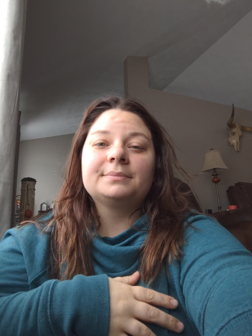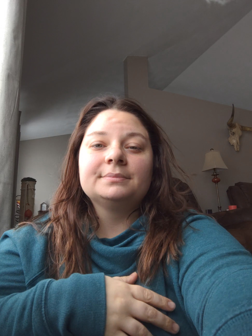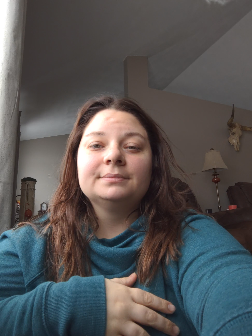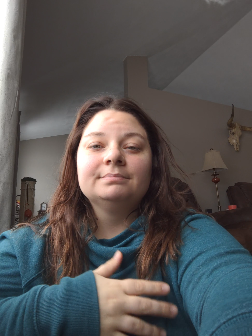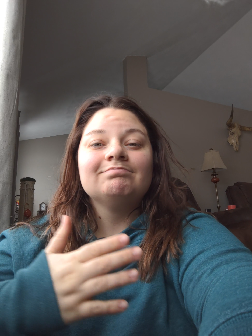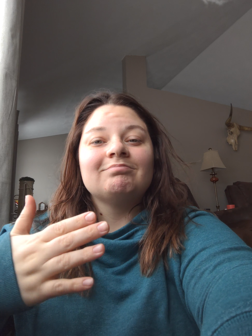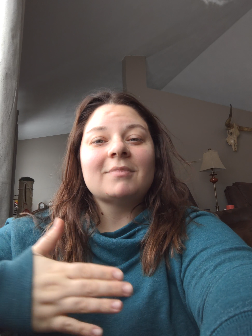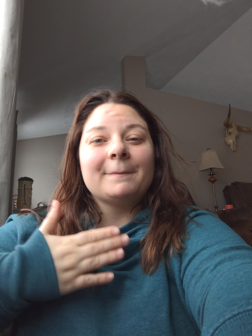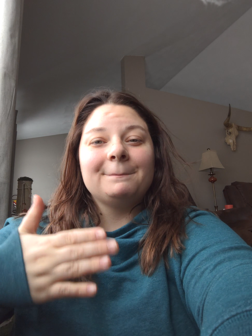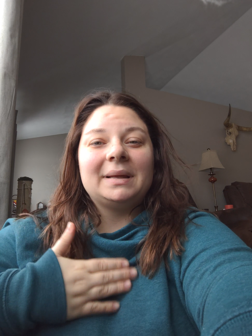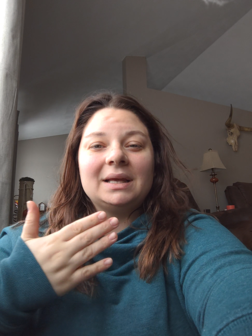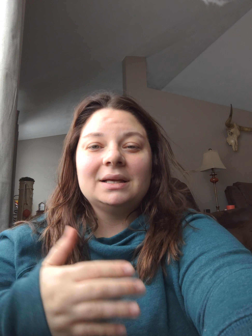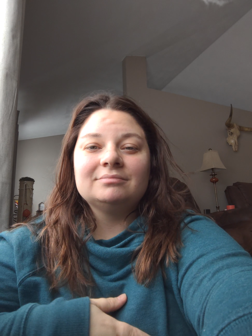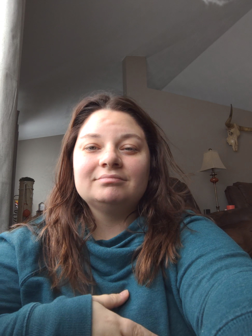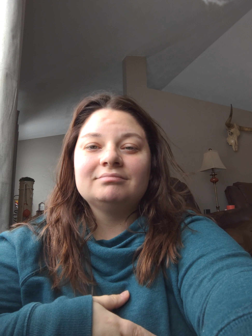happy